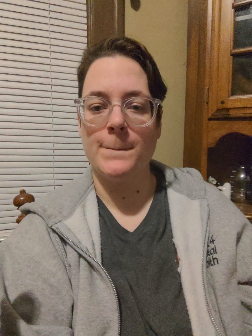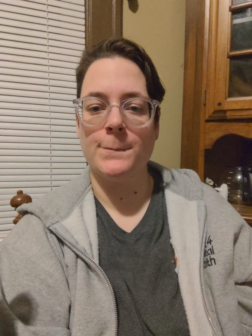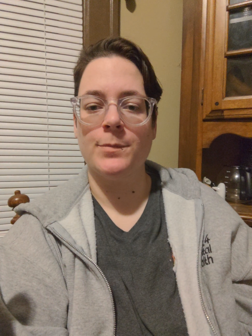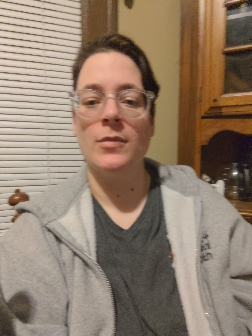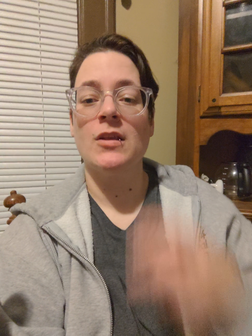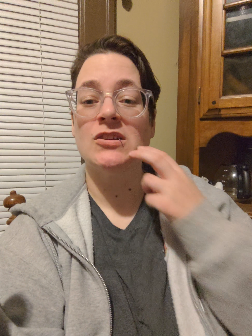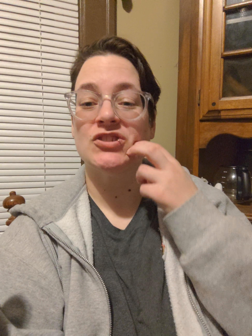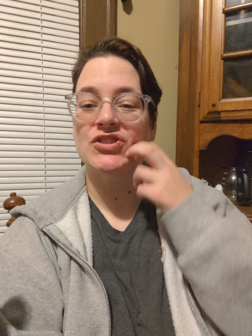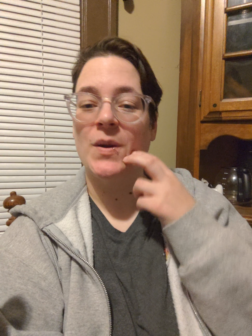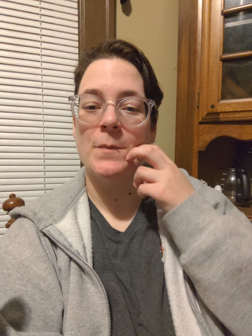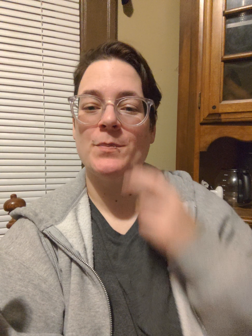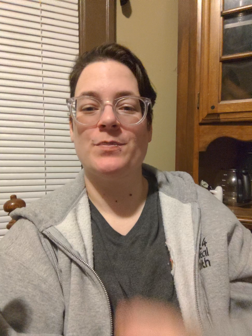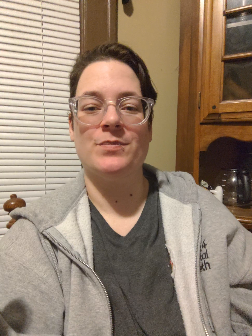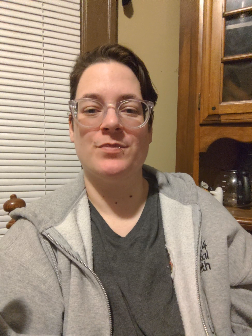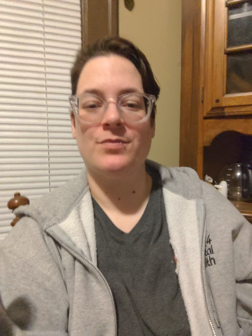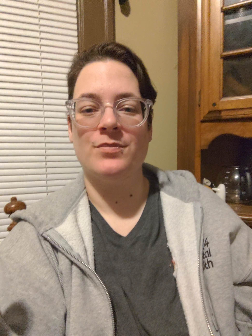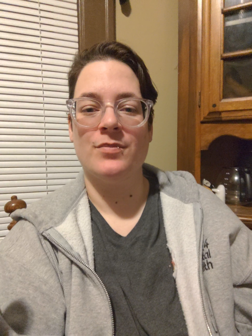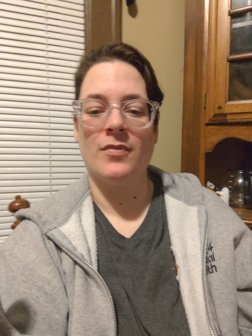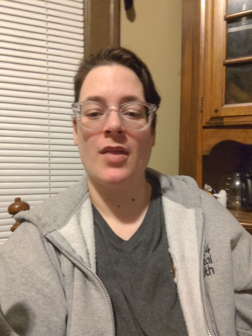gum